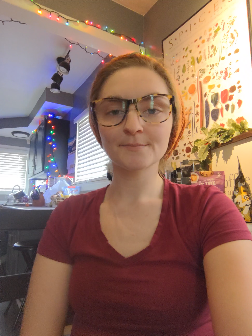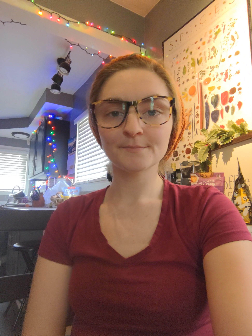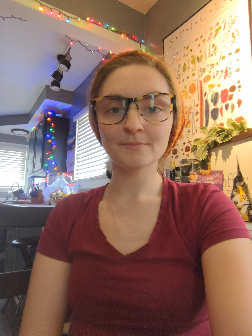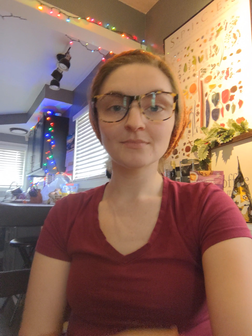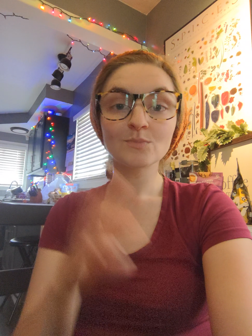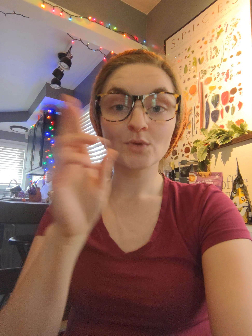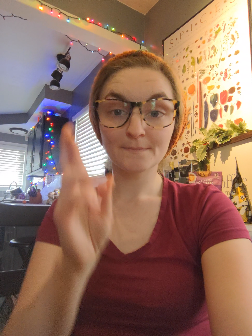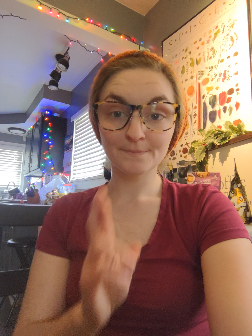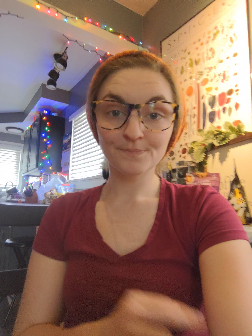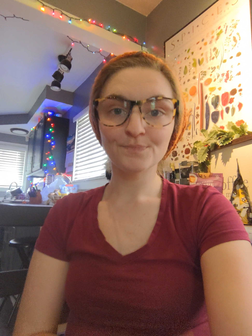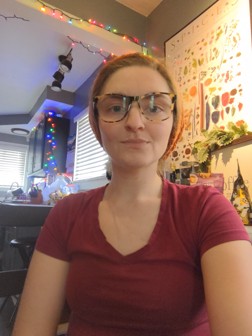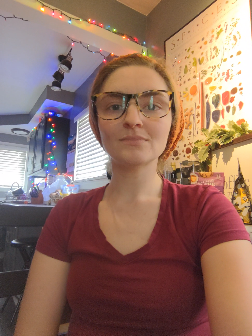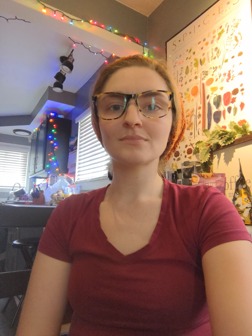refrigerator